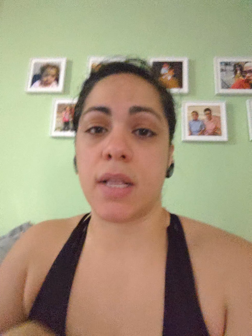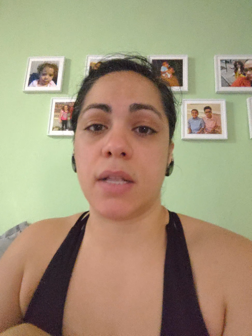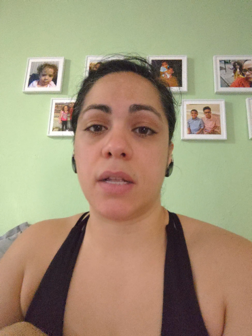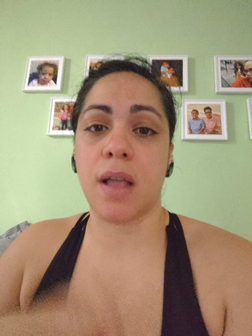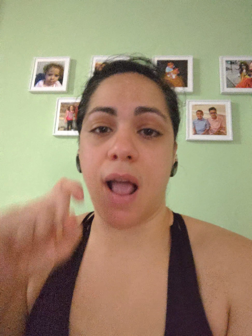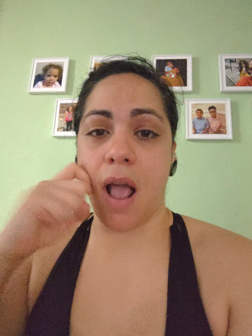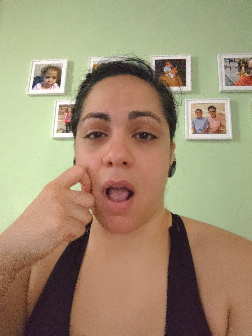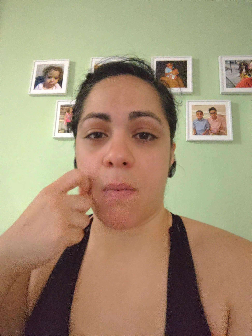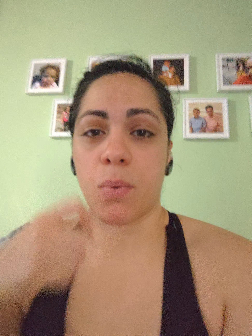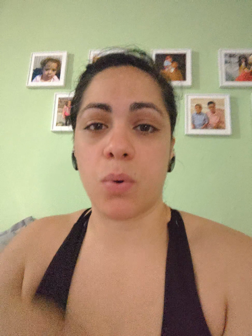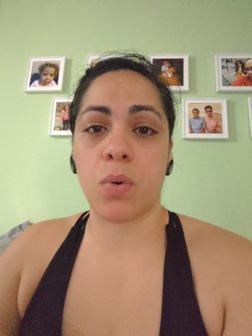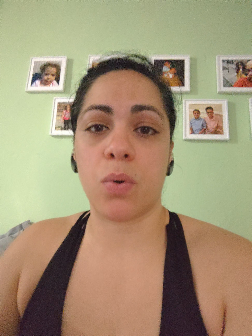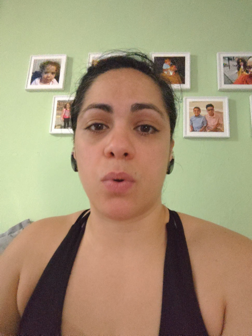apple